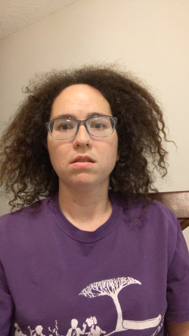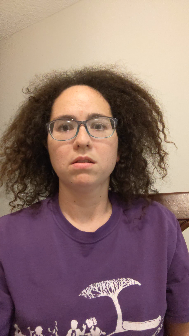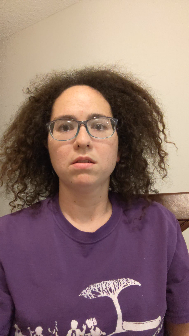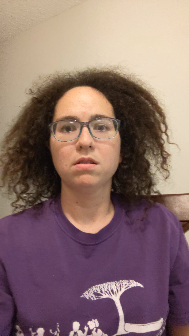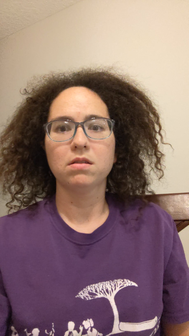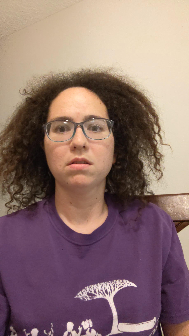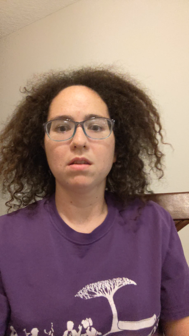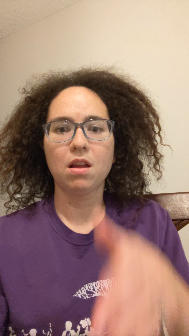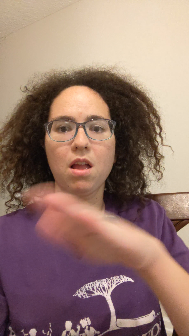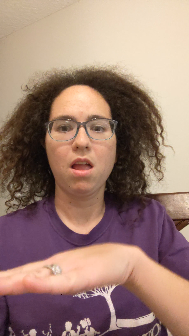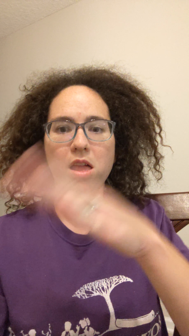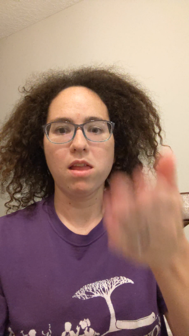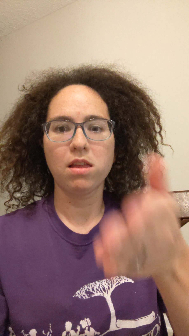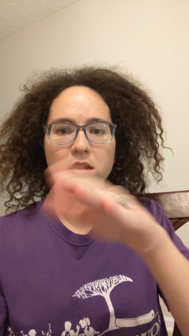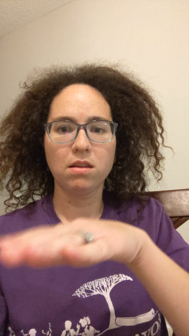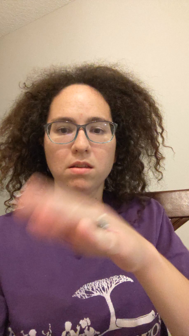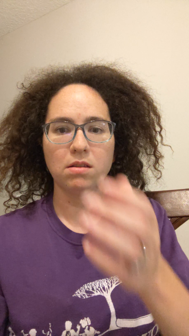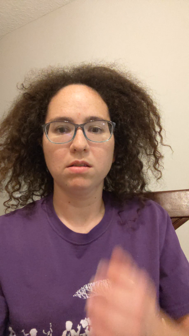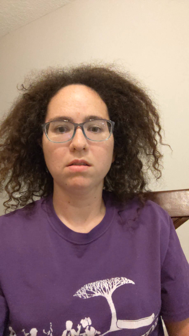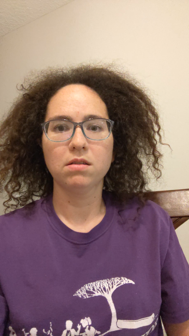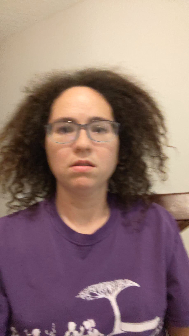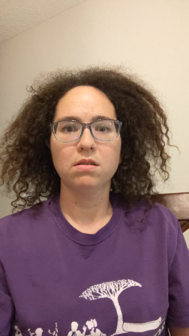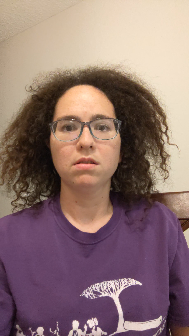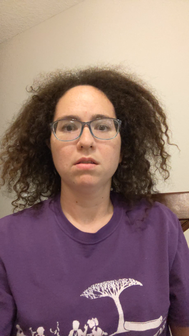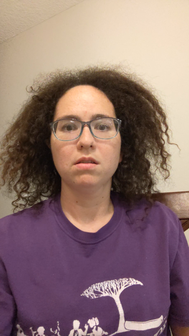kitchen